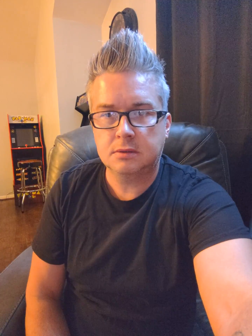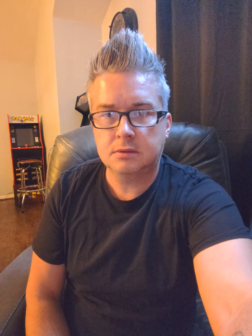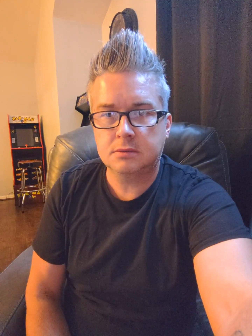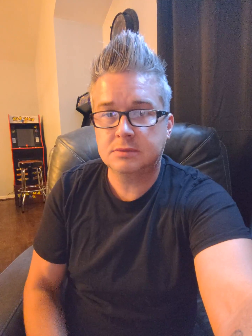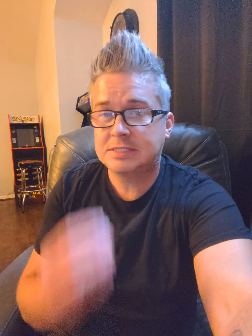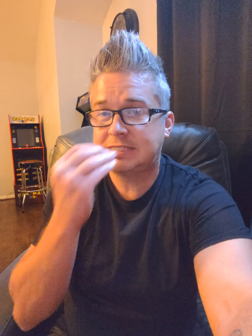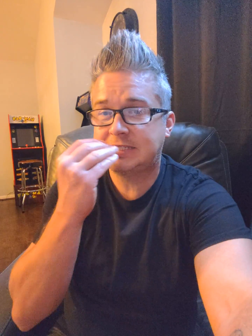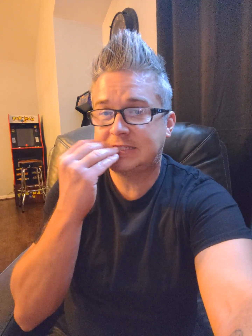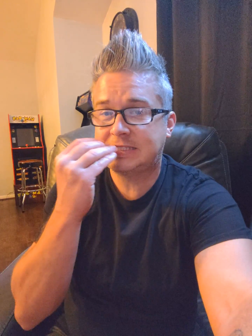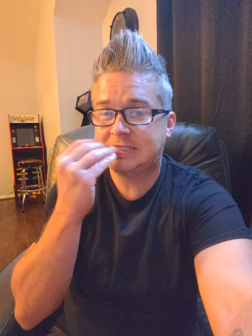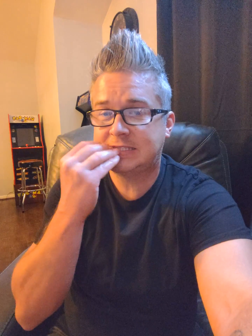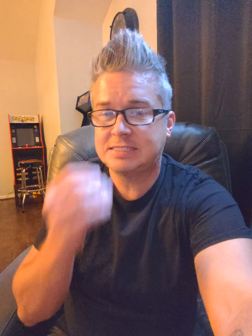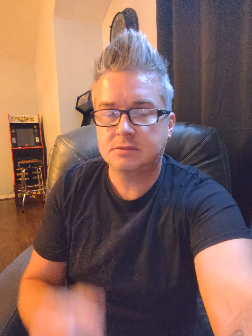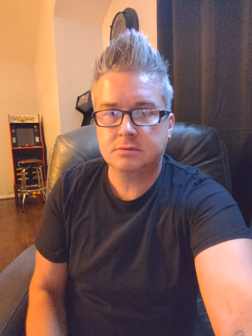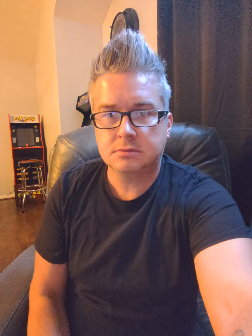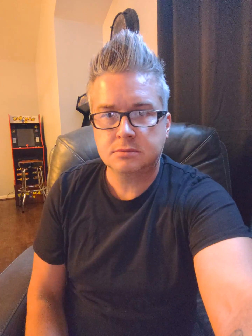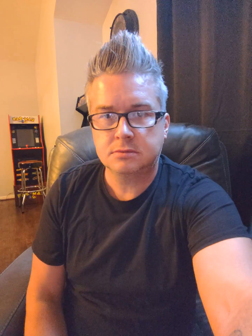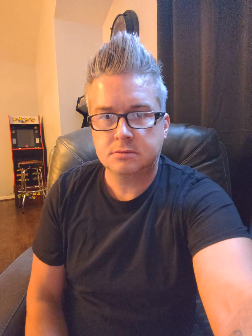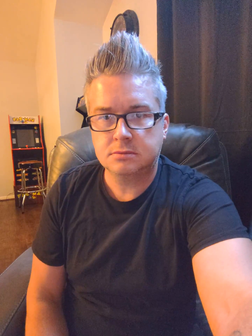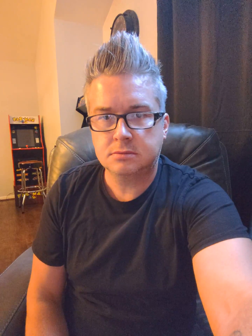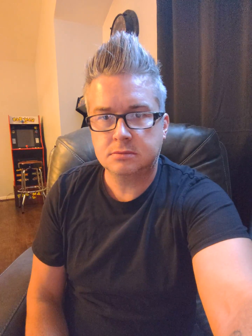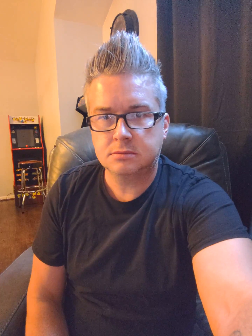eat